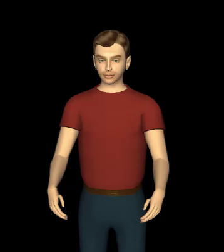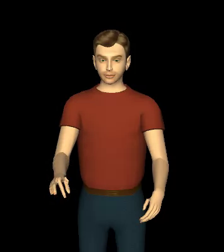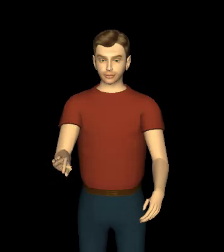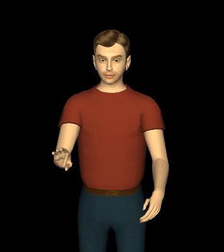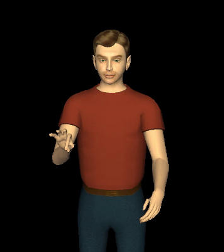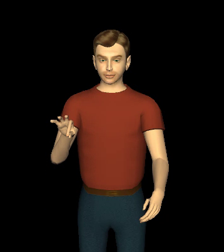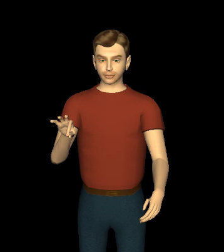أختار